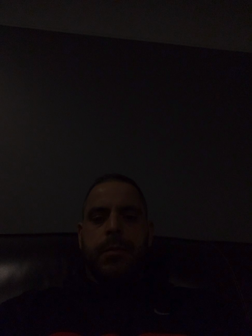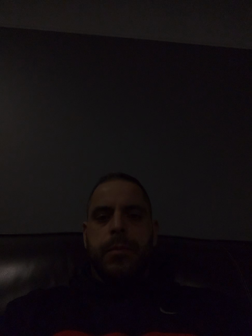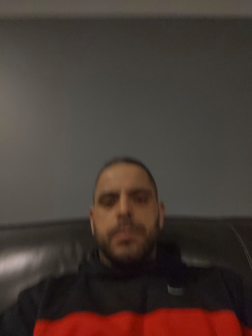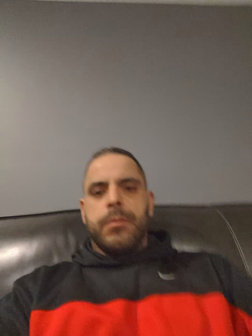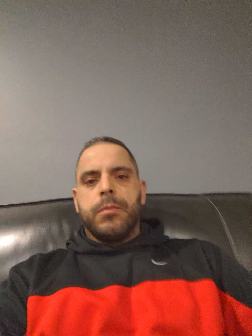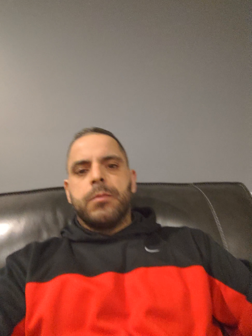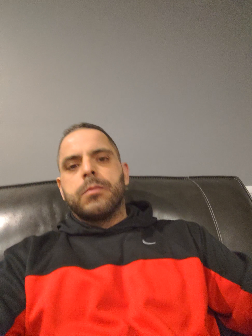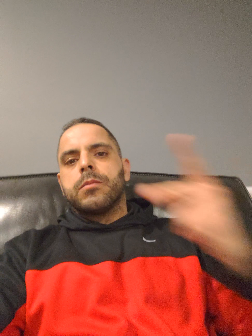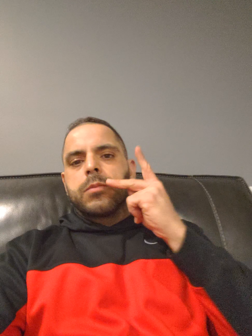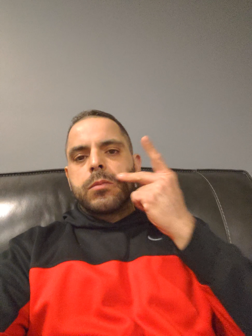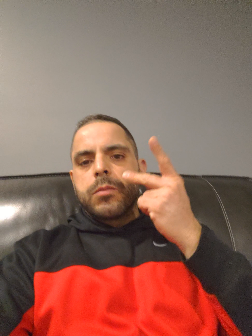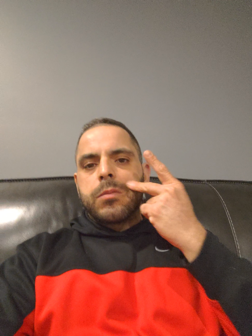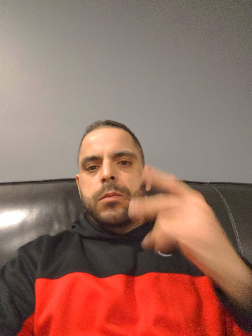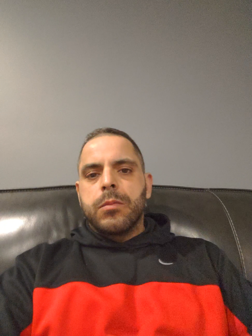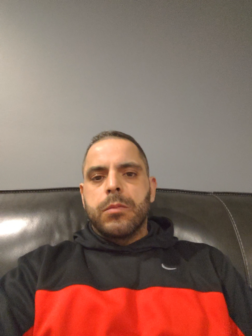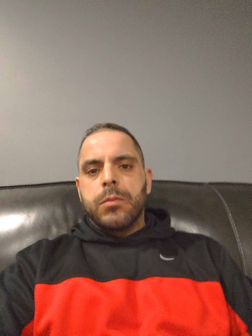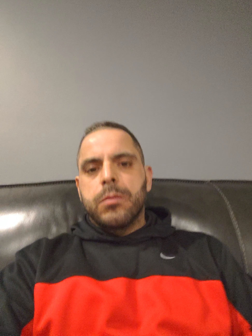kitty